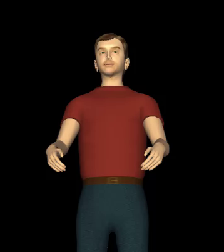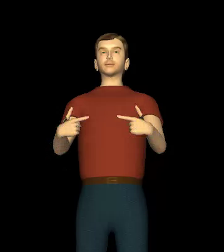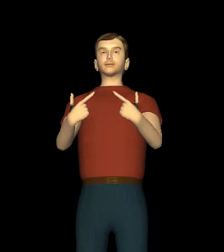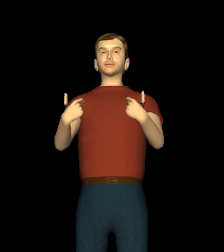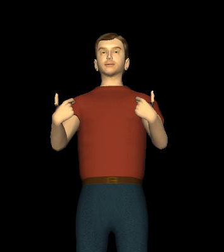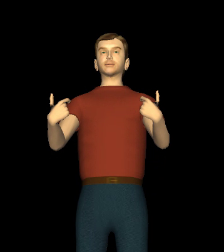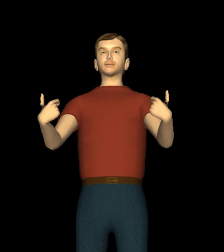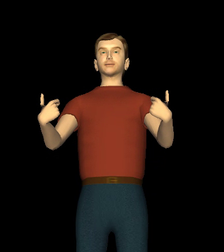مواد